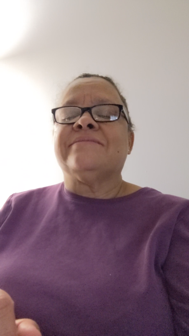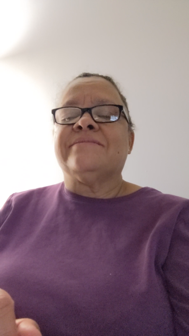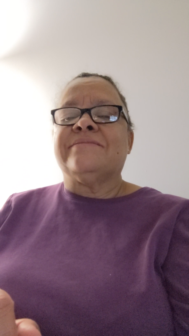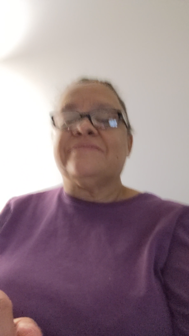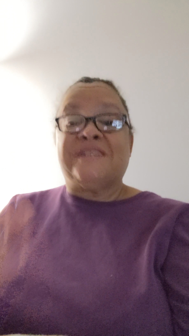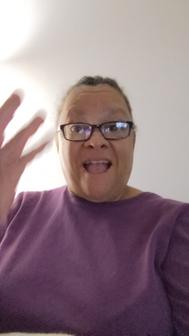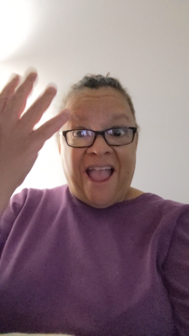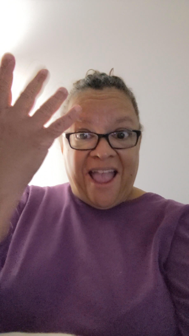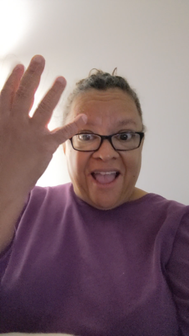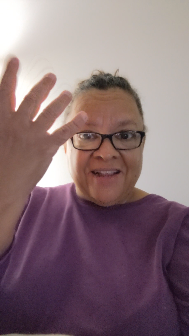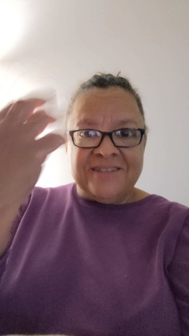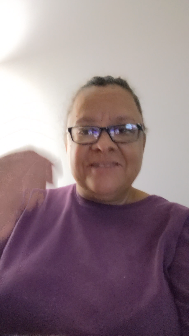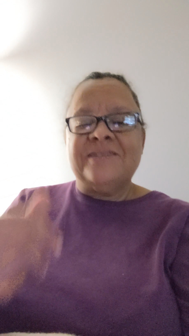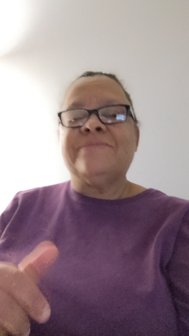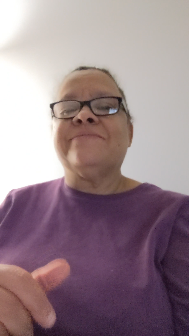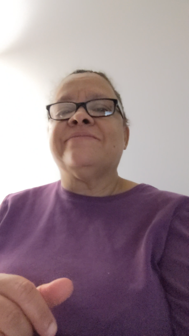hand